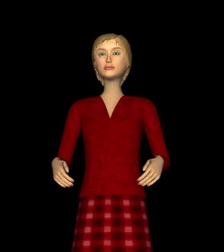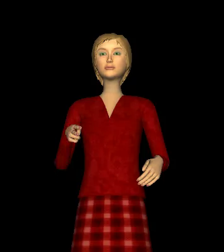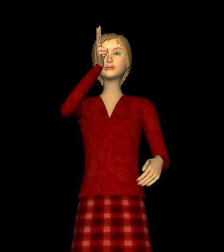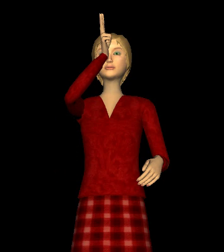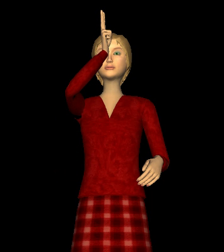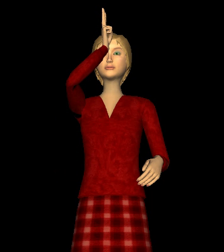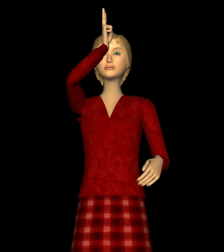غبي